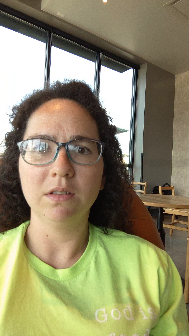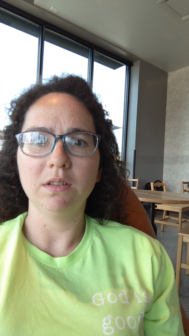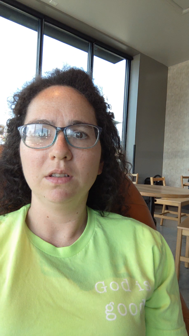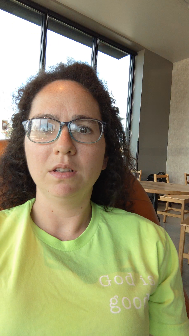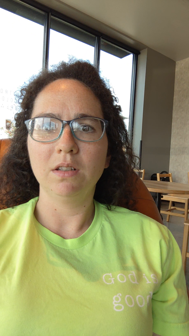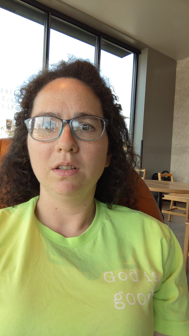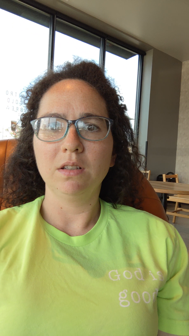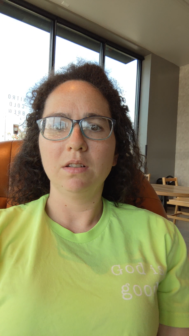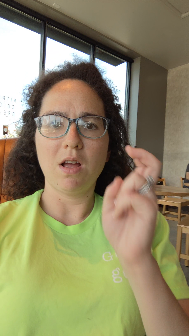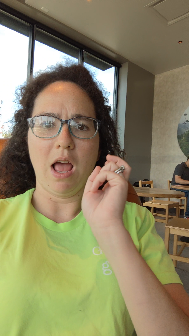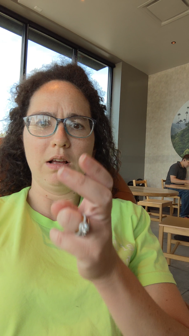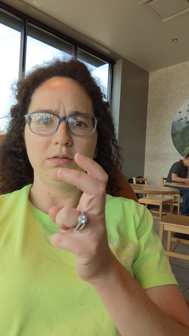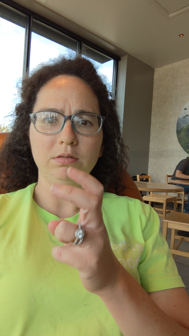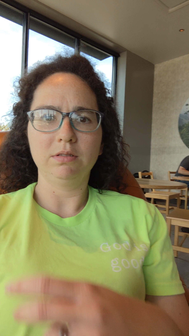hard